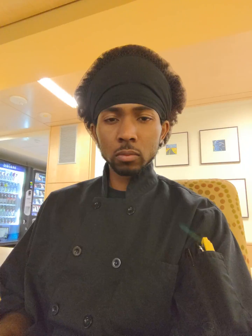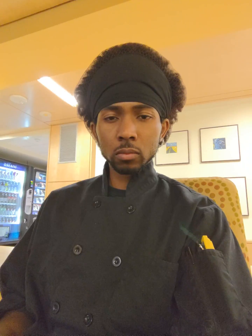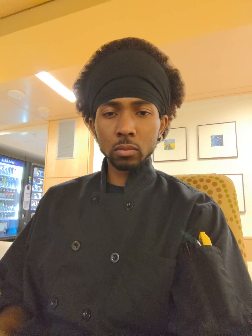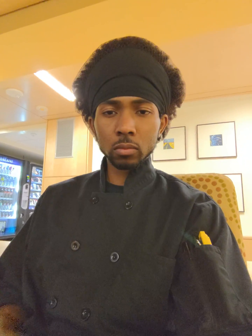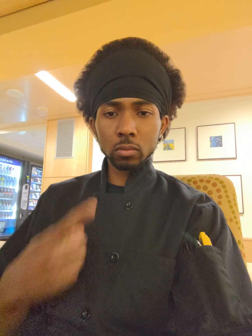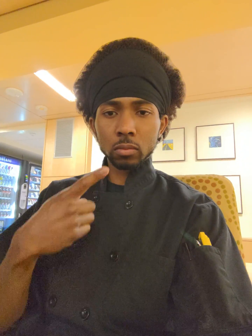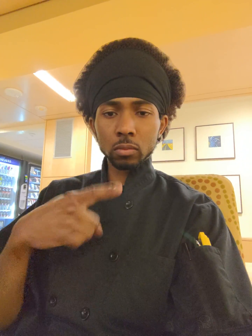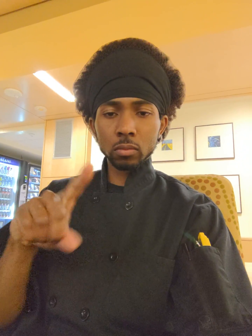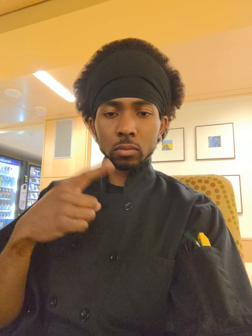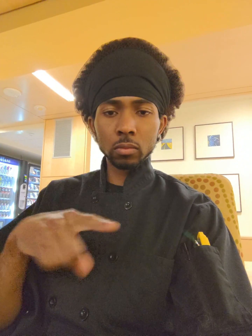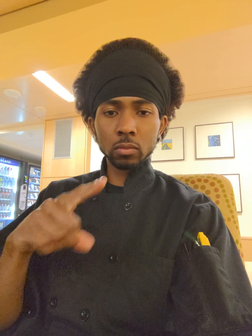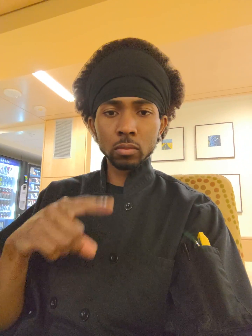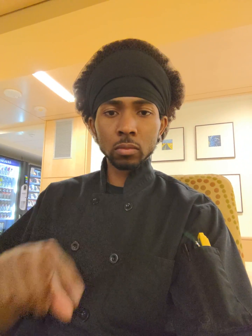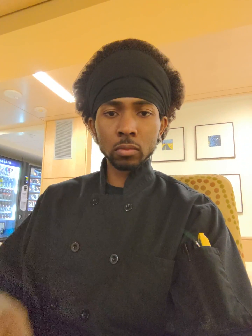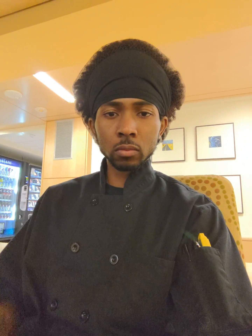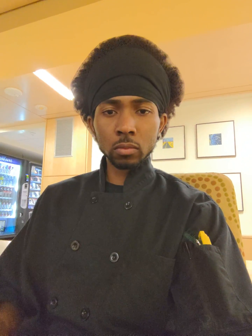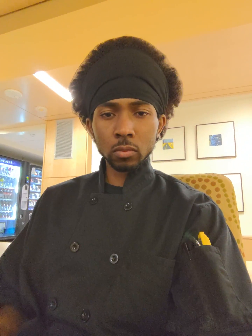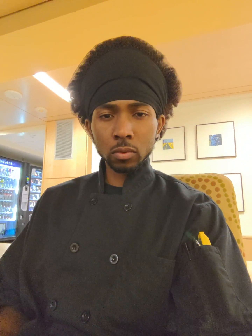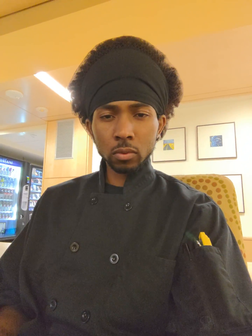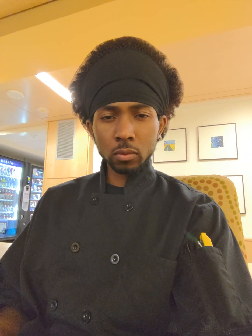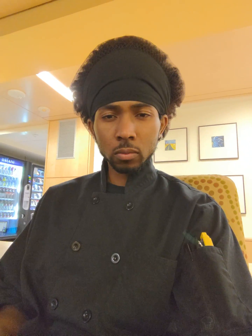knife